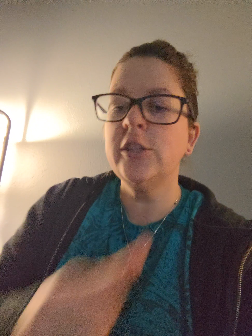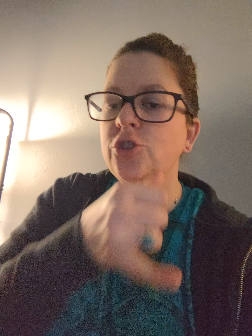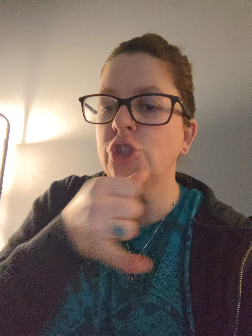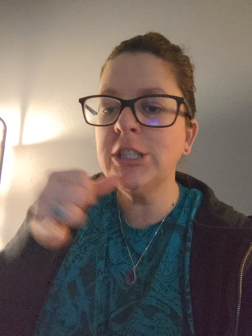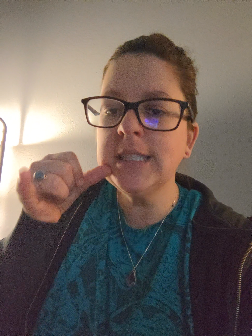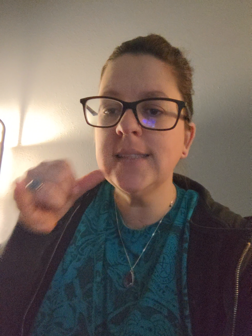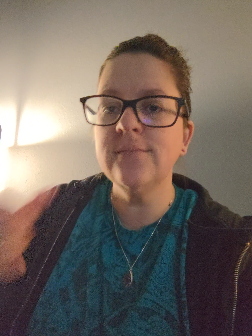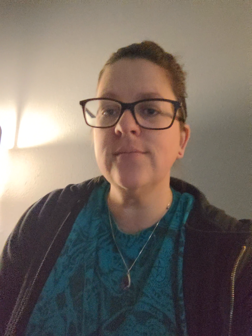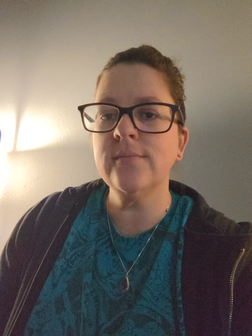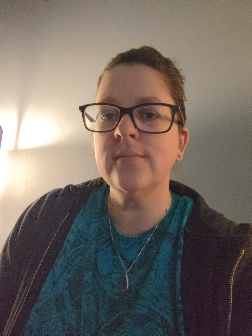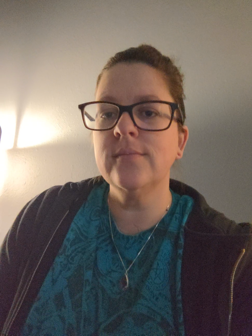jeans